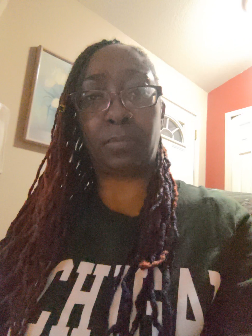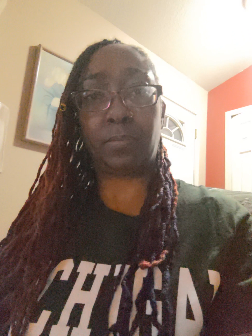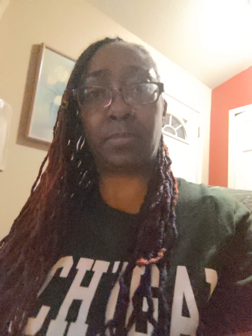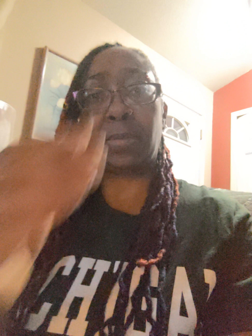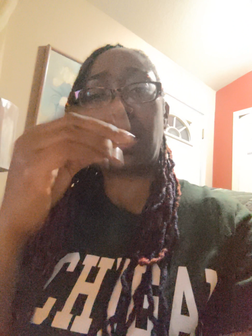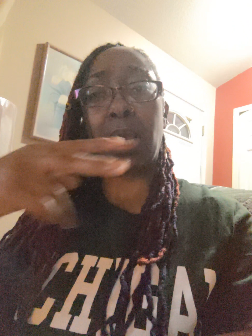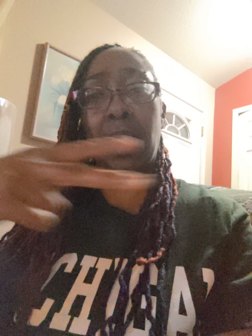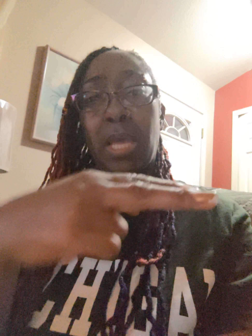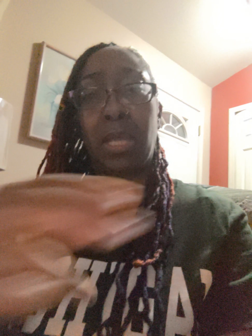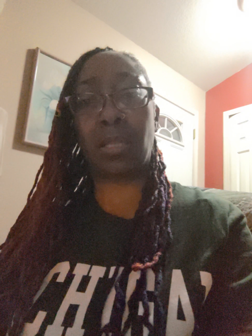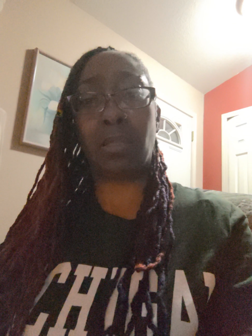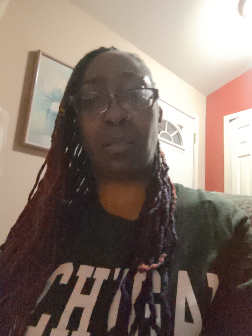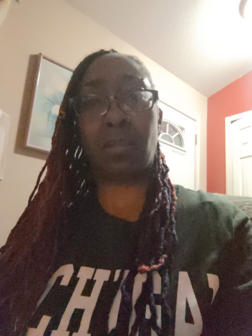cut